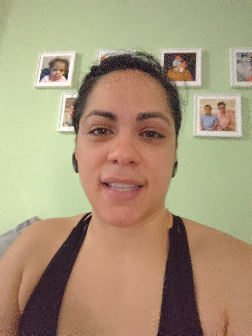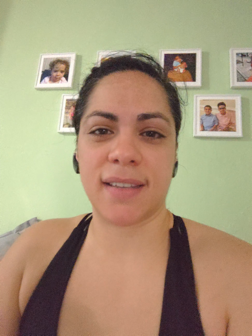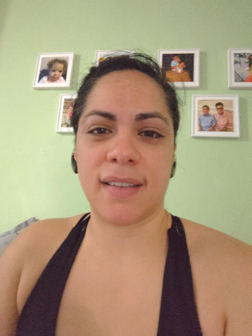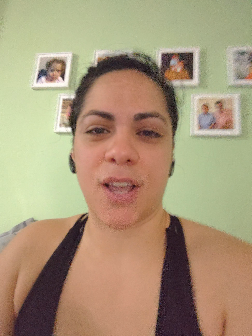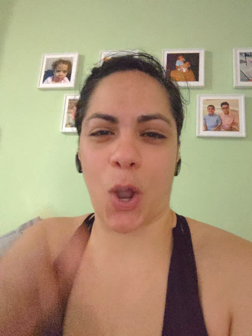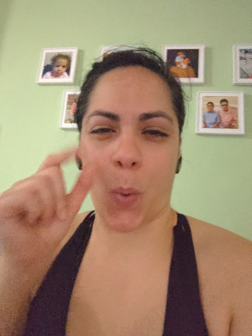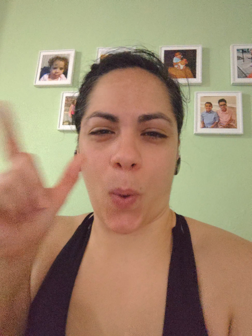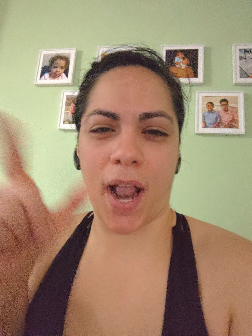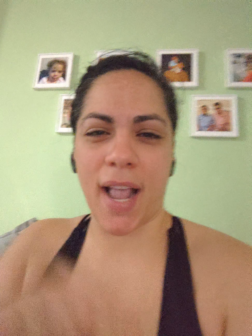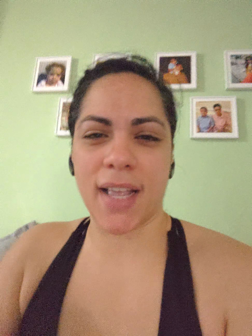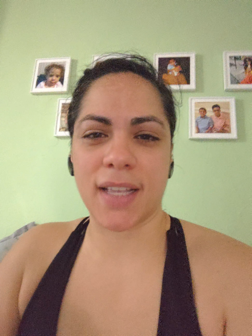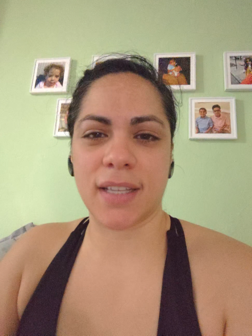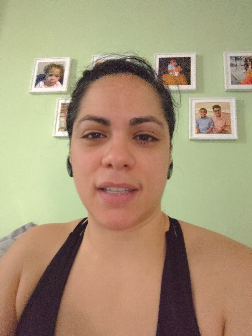wake